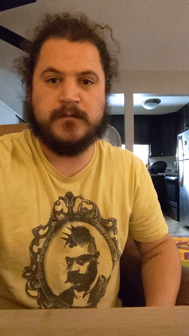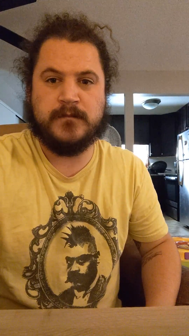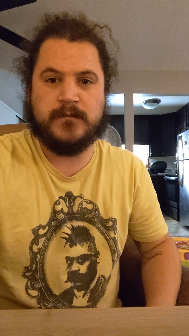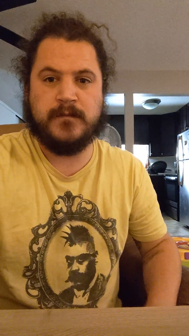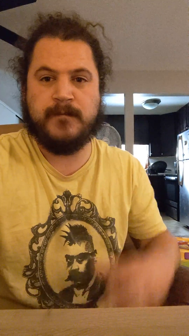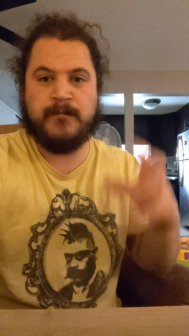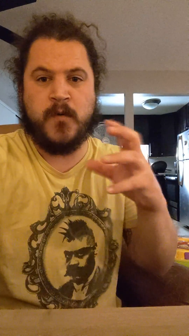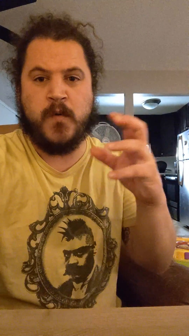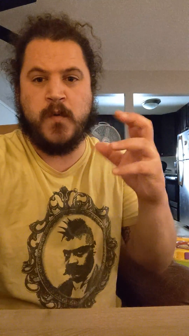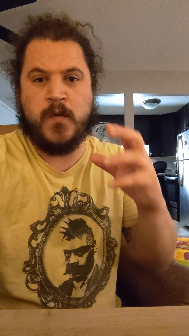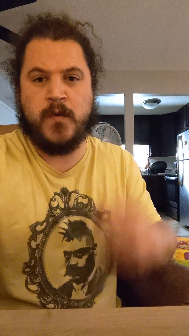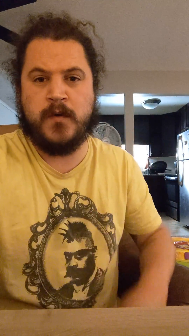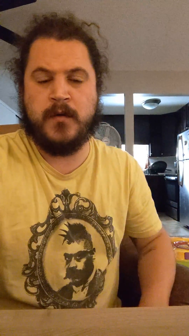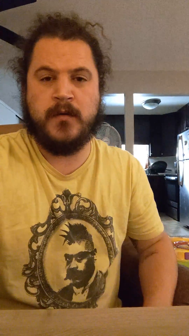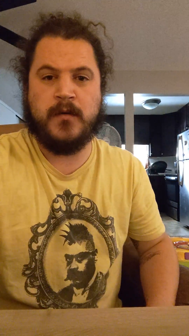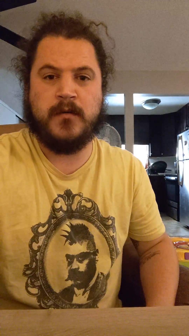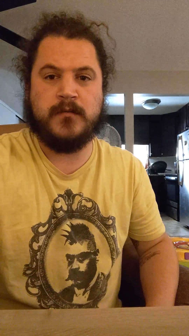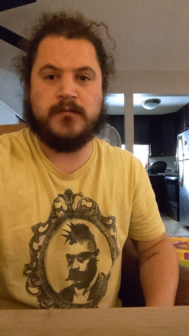ball